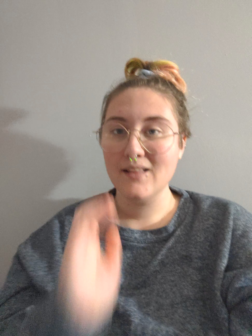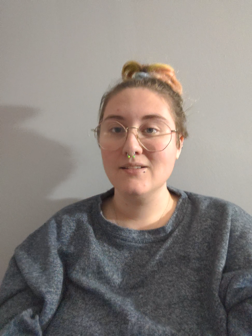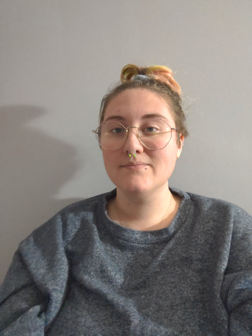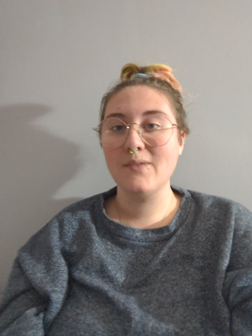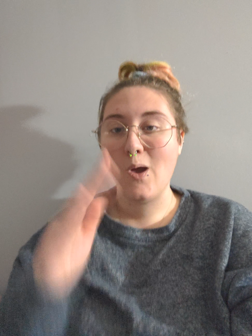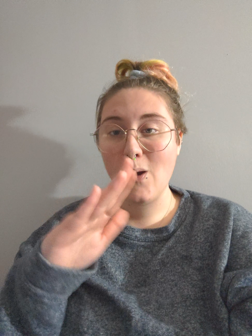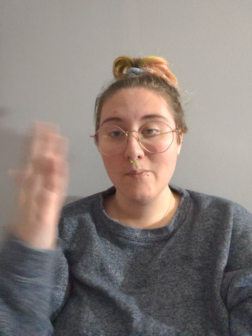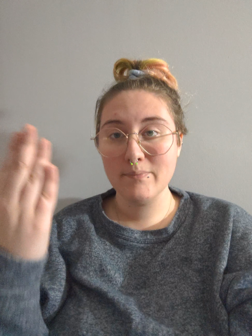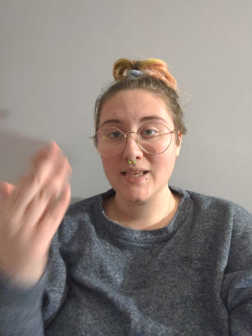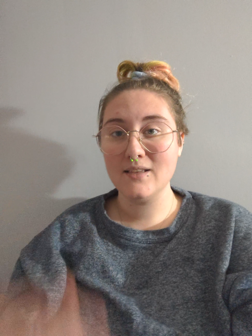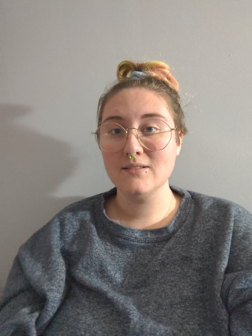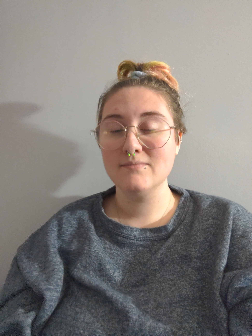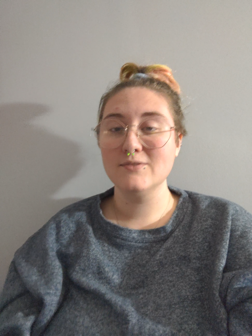open